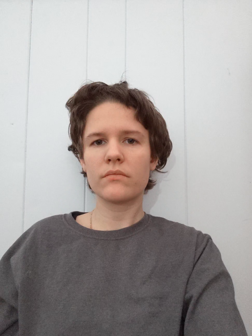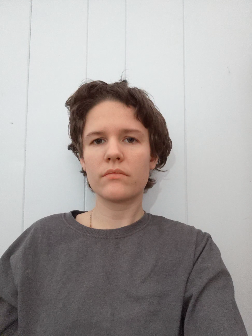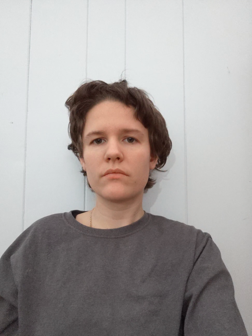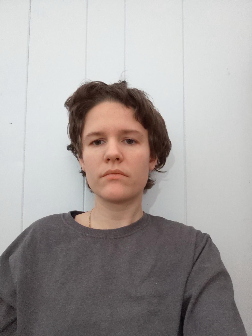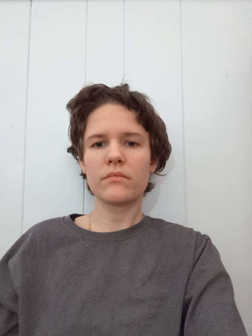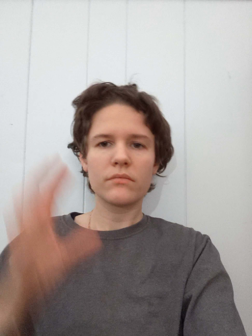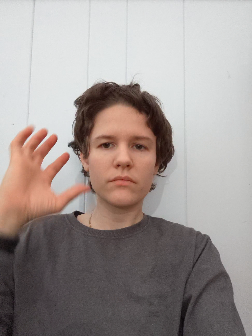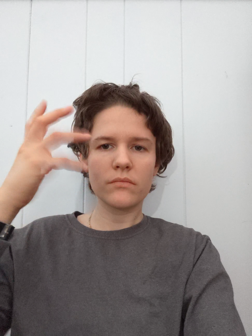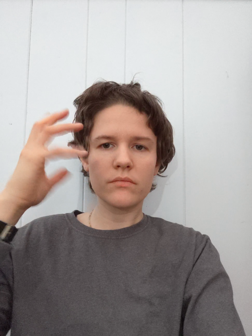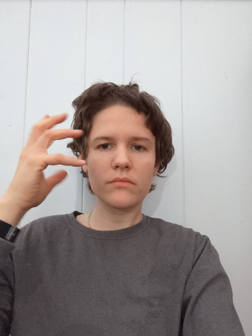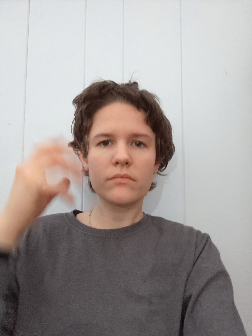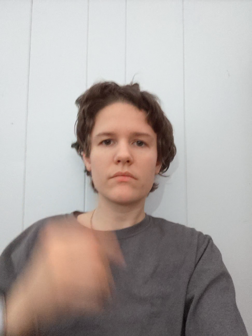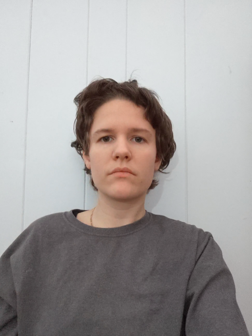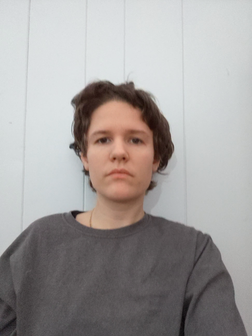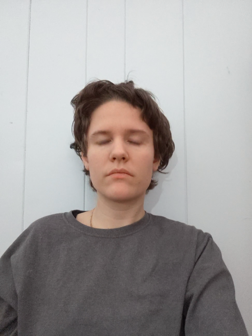radio